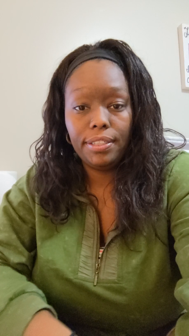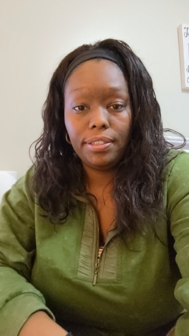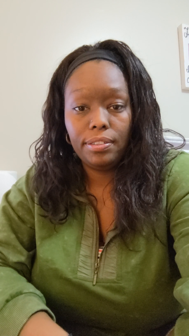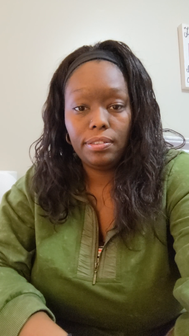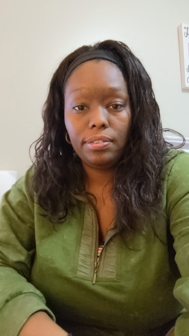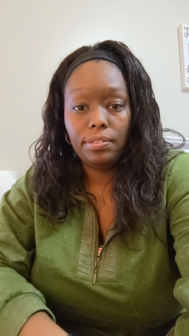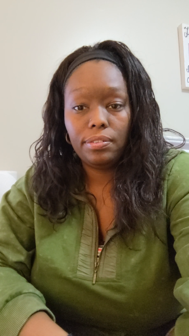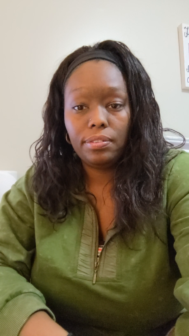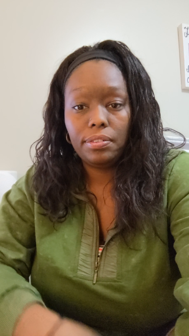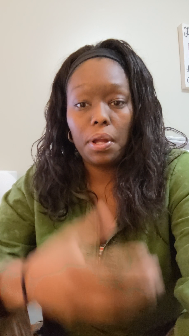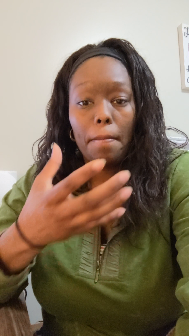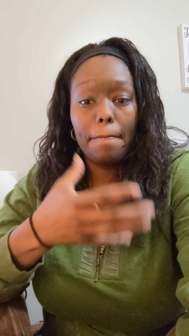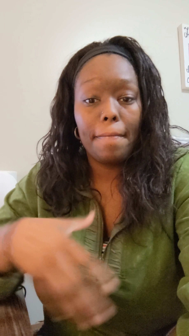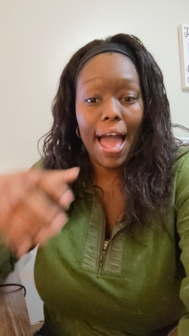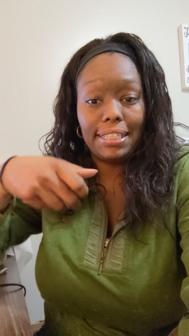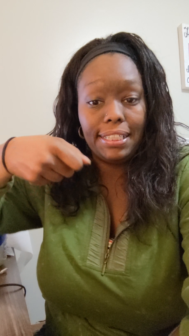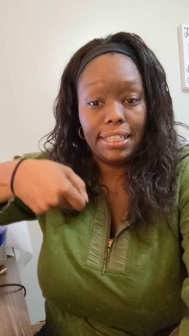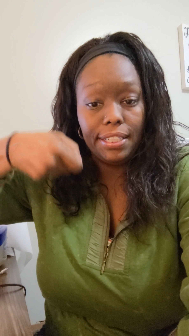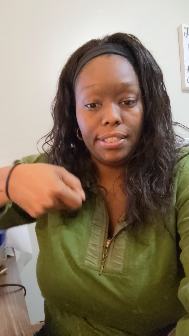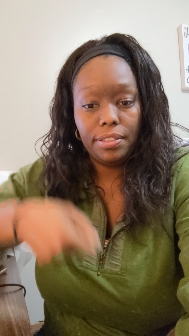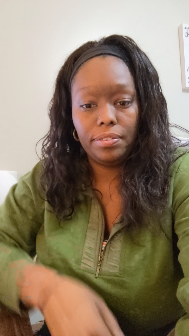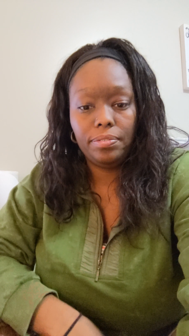basket